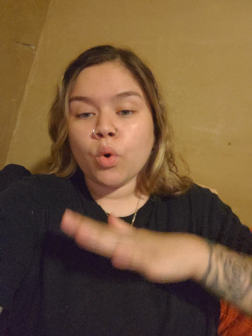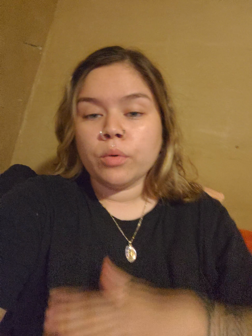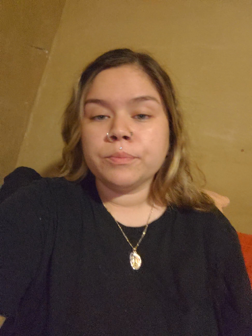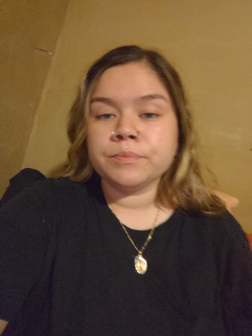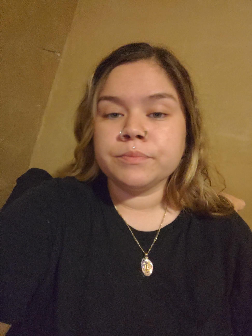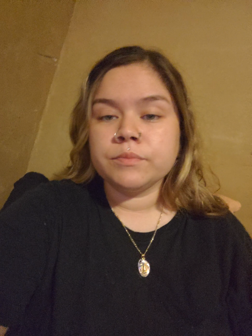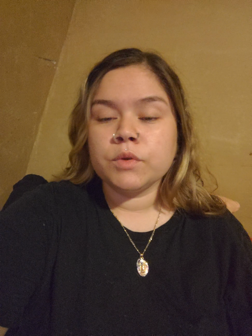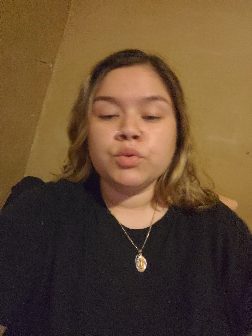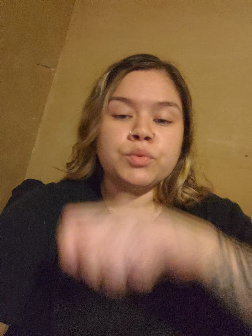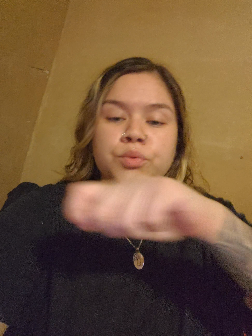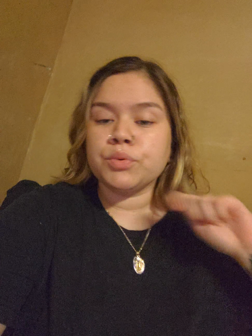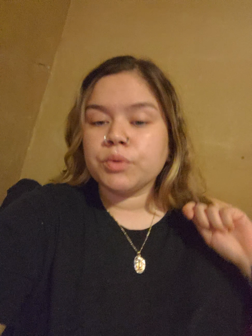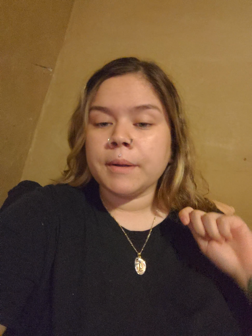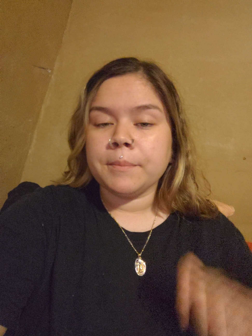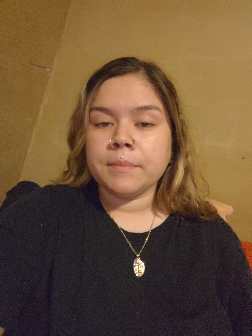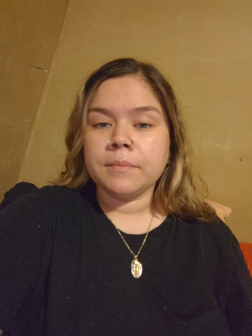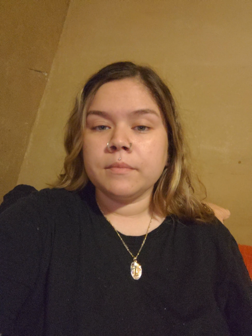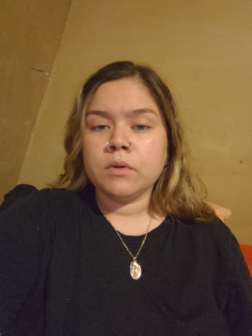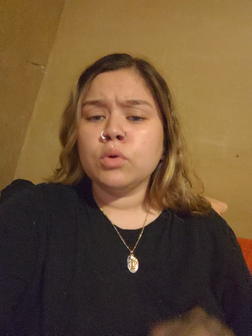rip